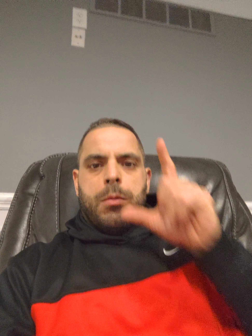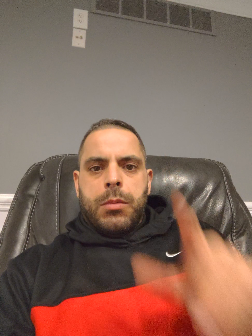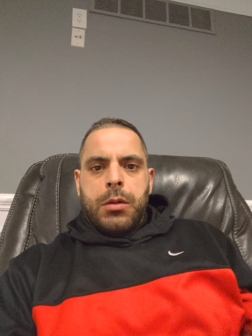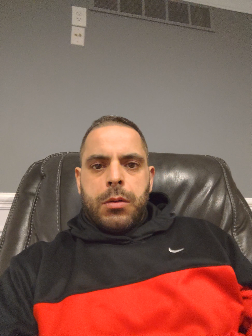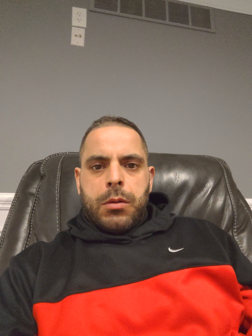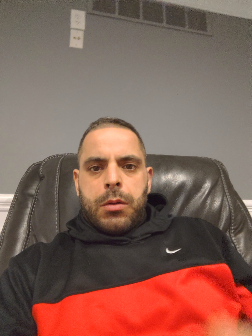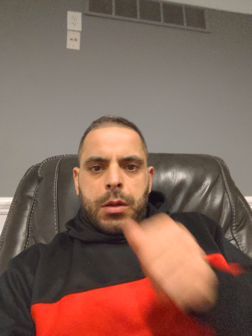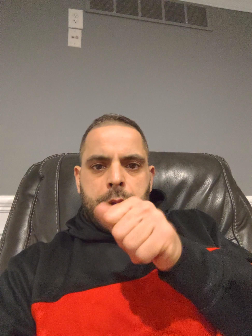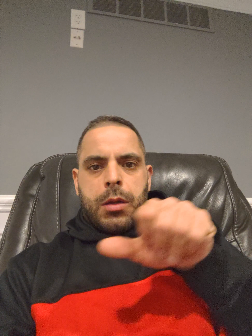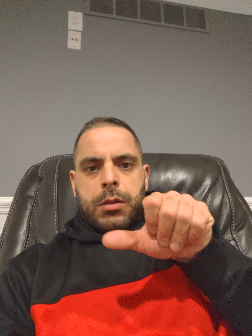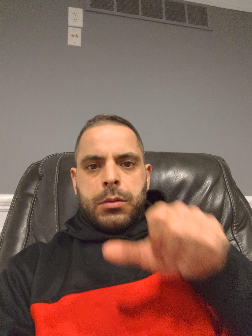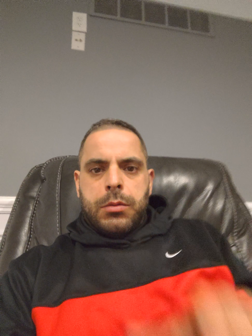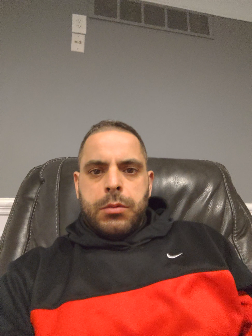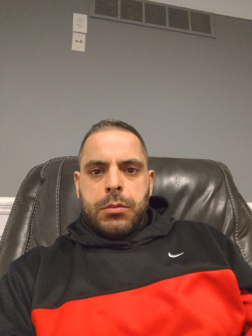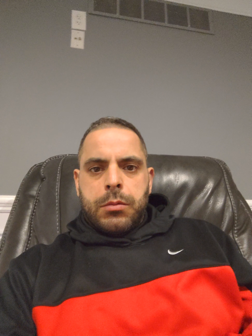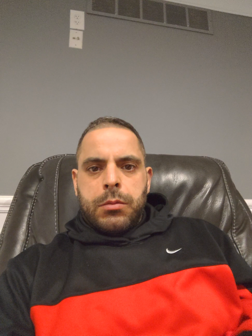any